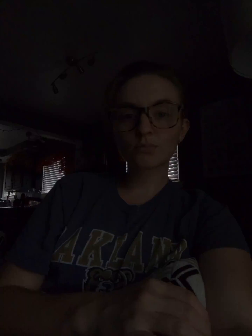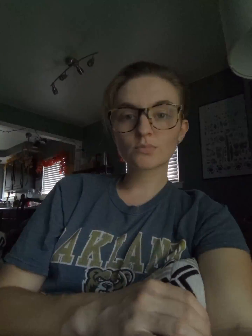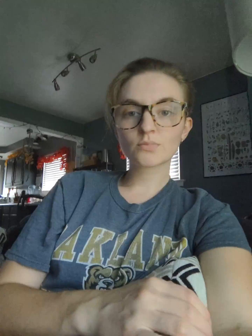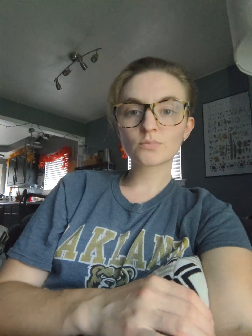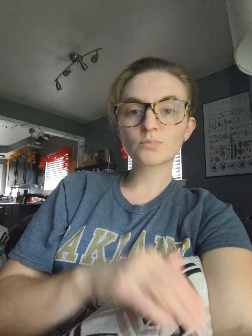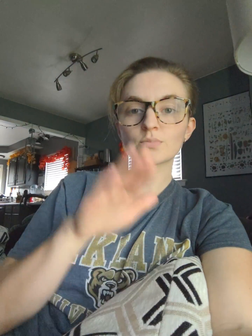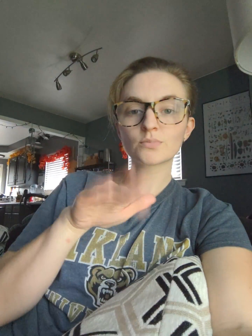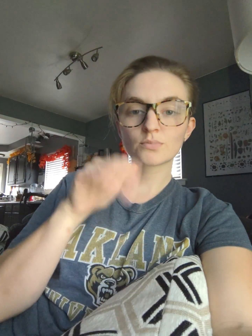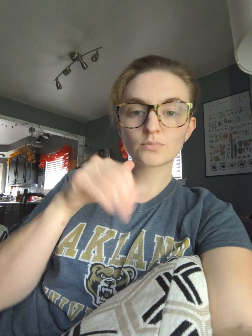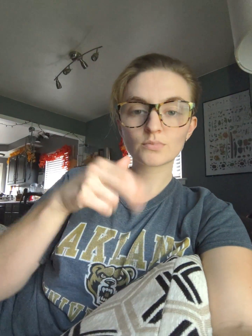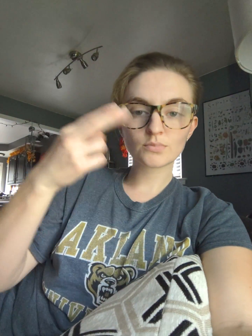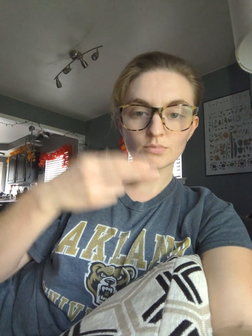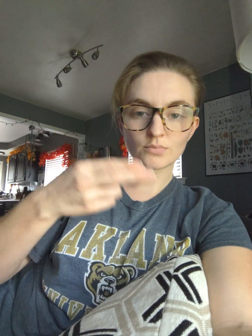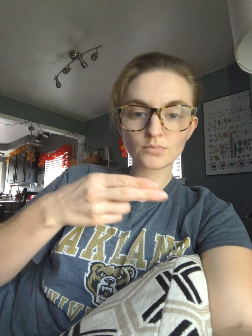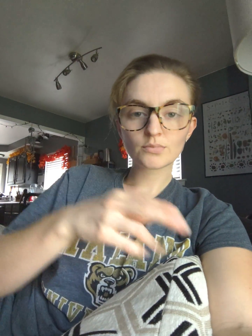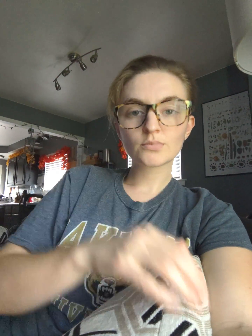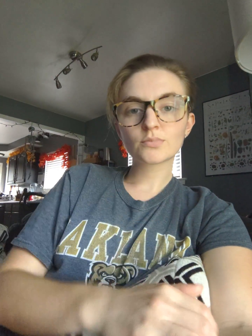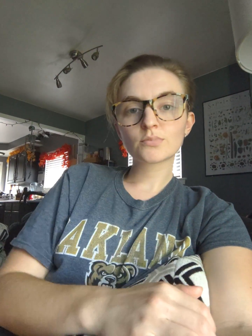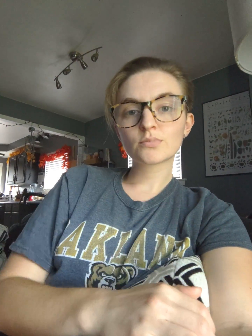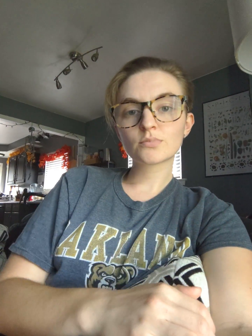pet's name